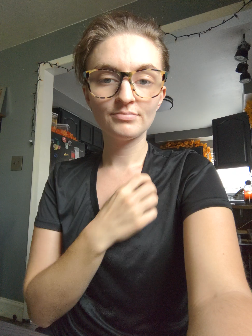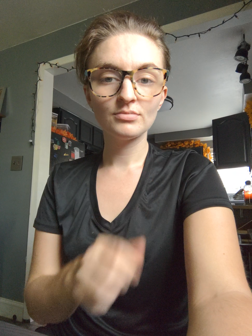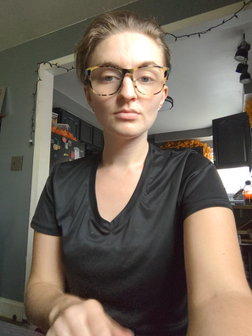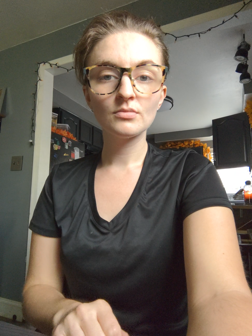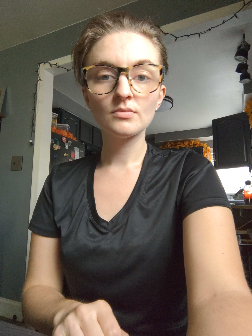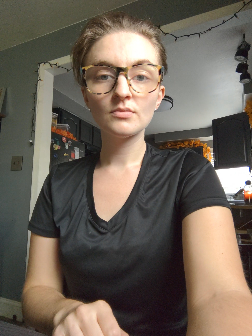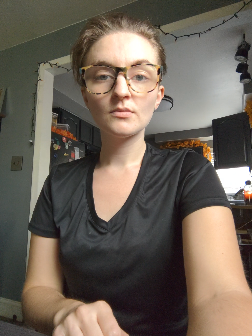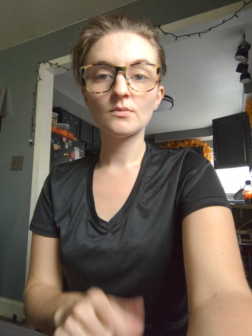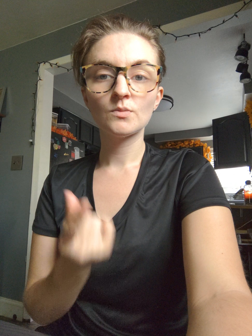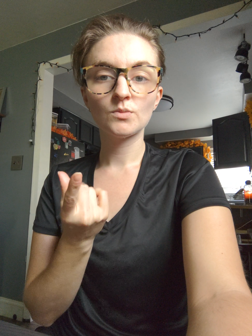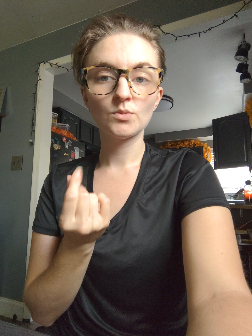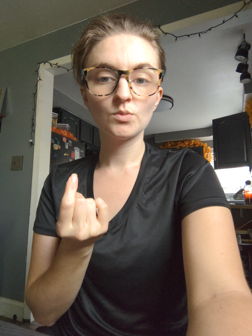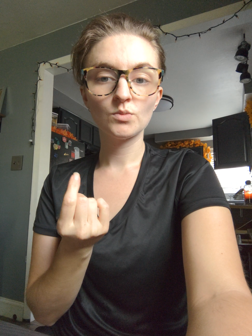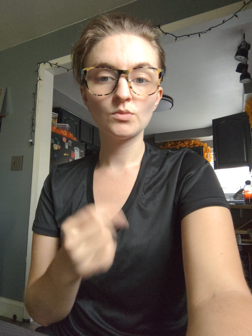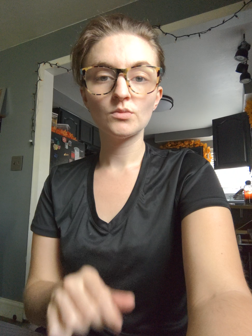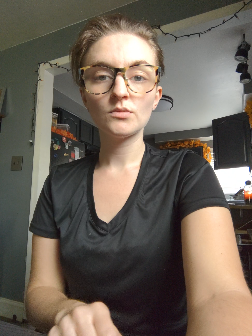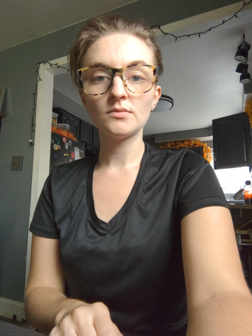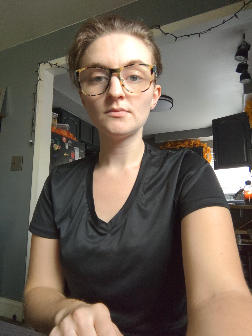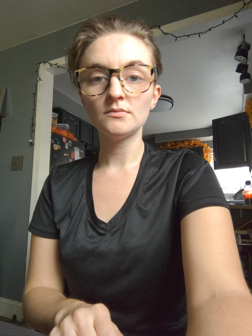do